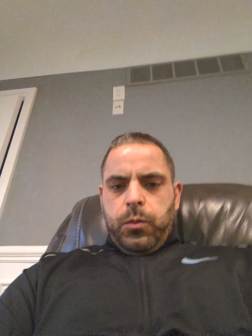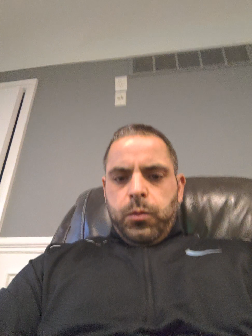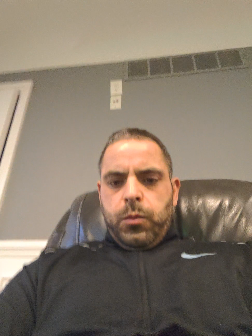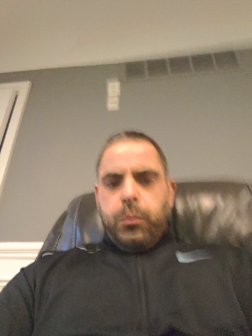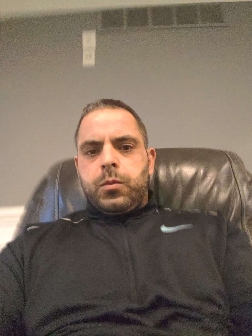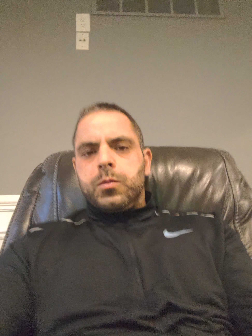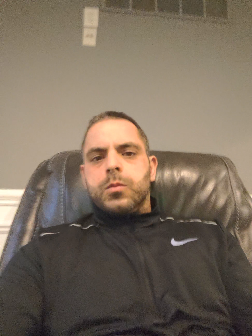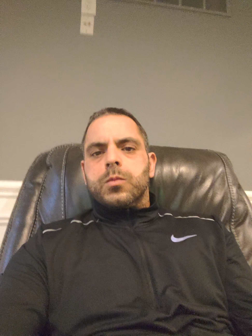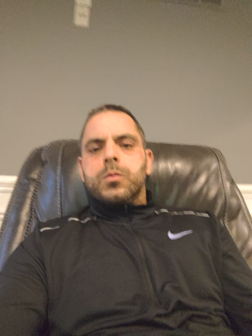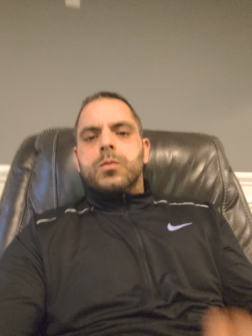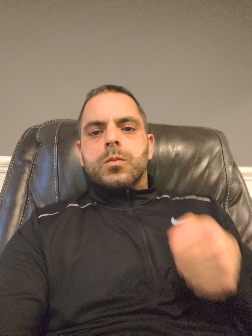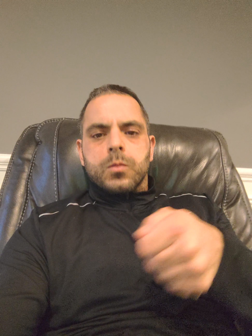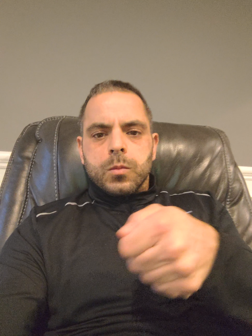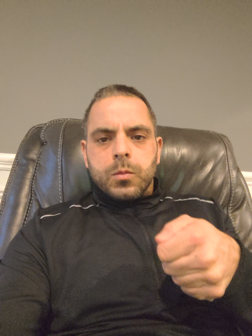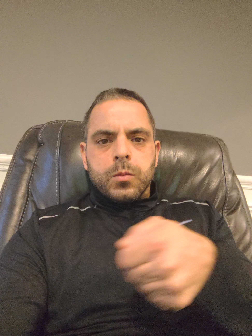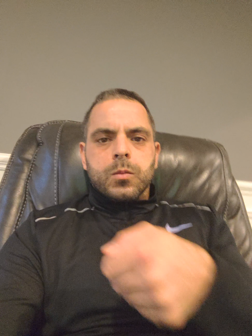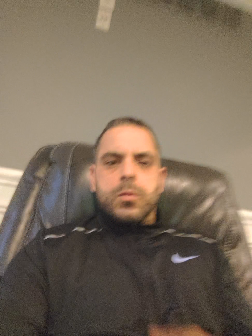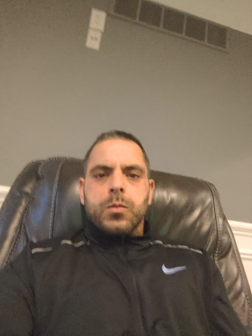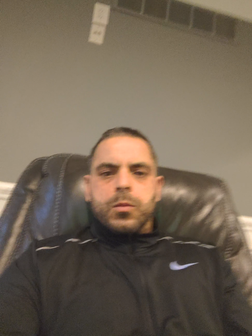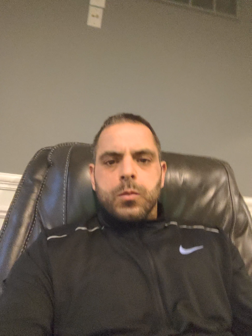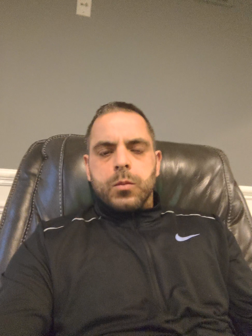vacuum